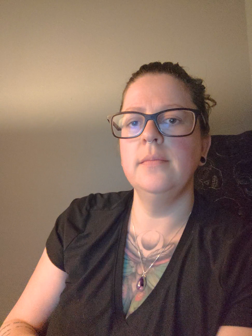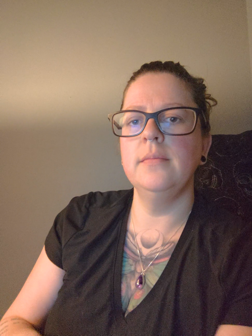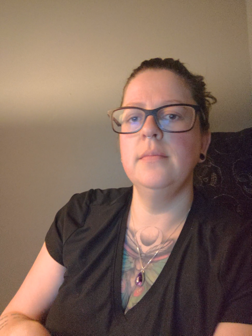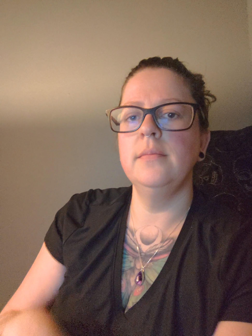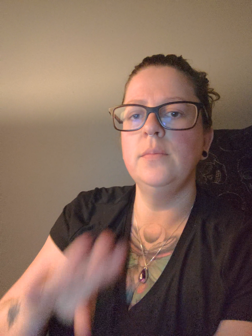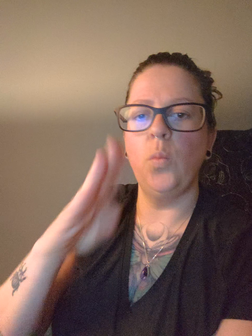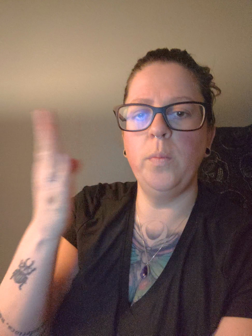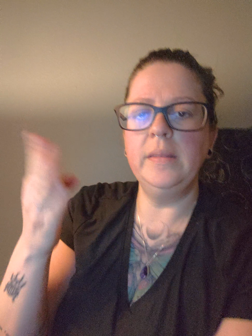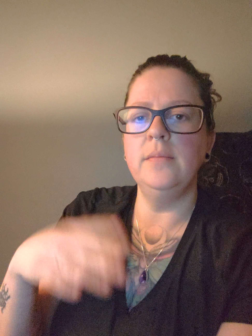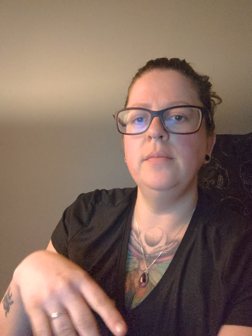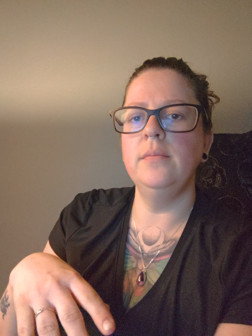open